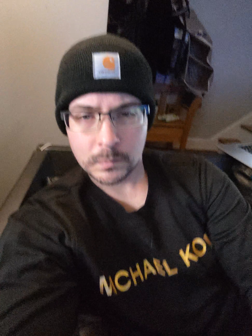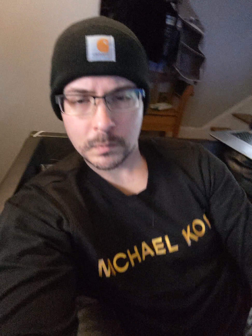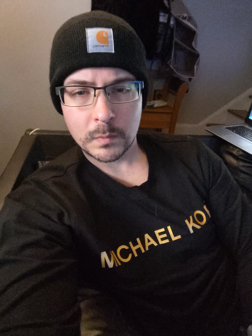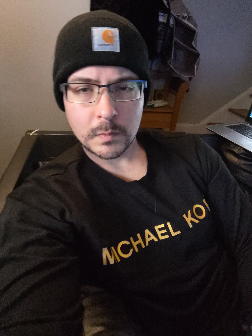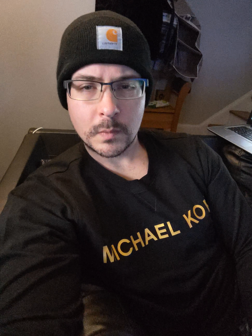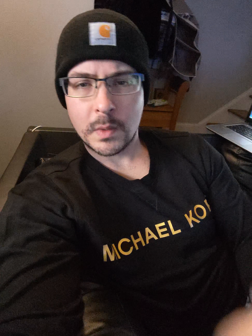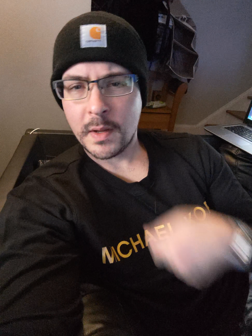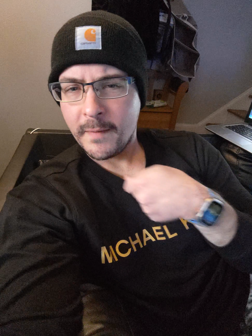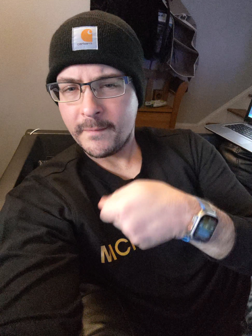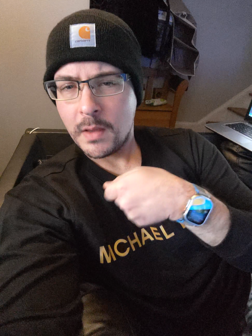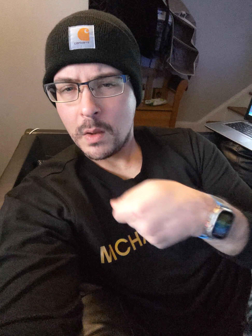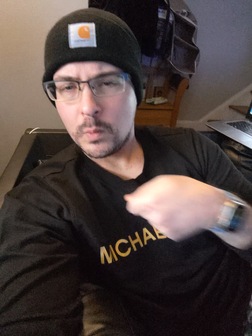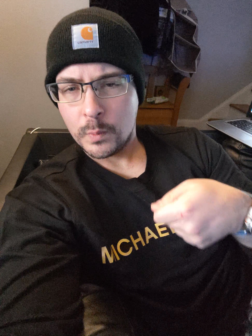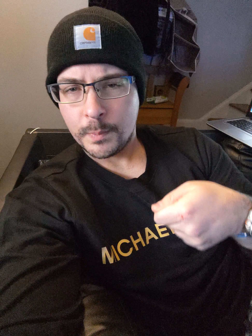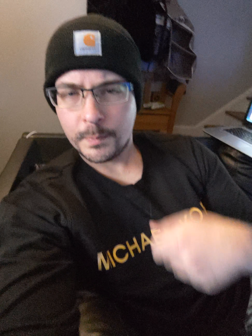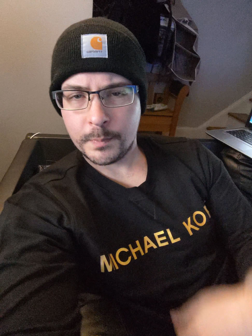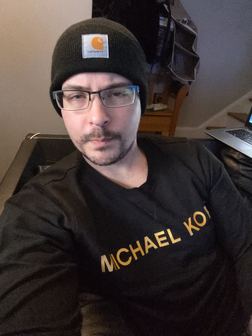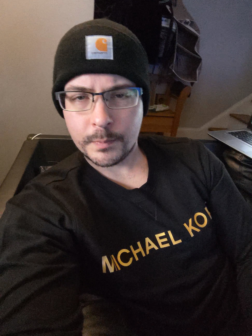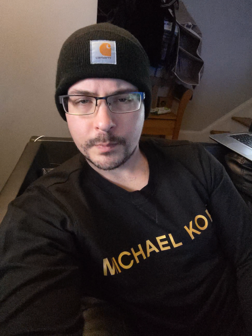vacuum